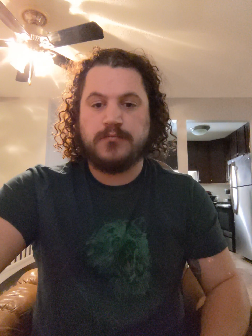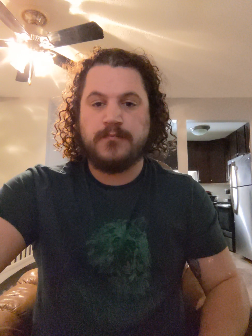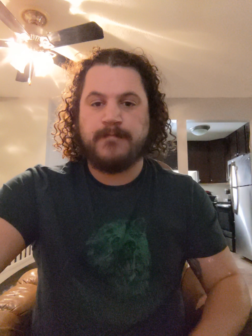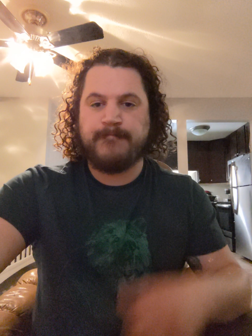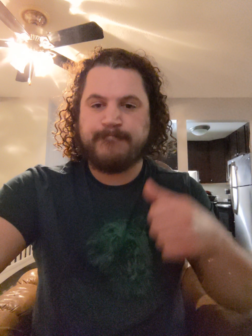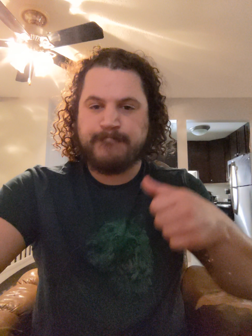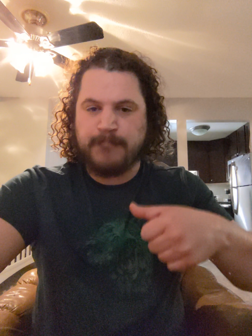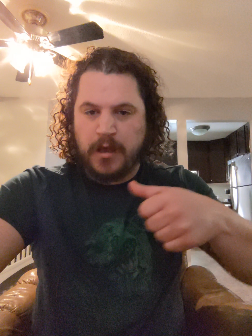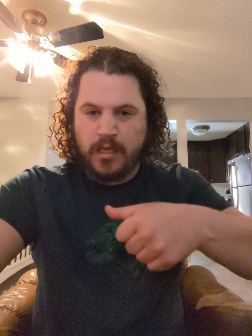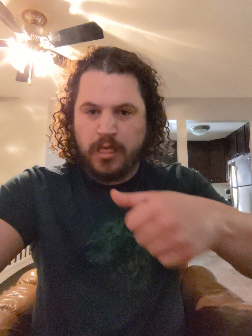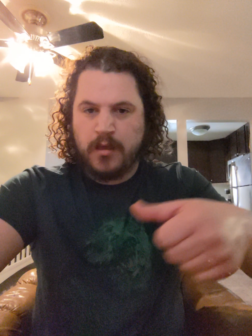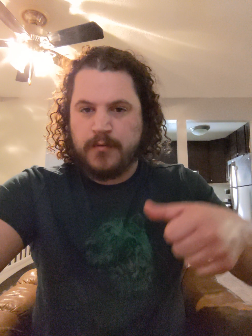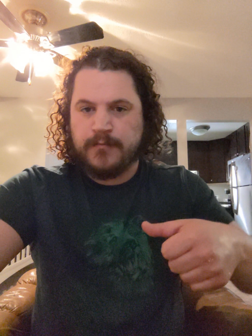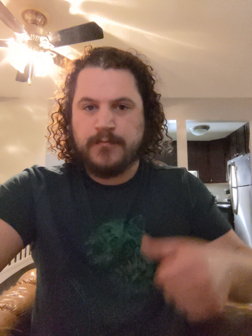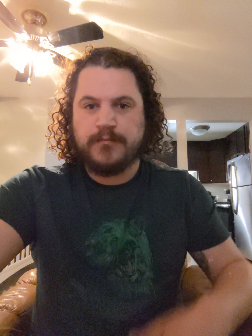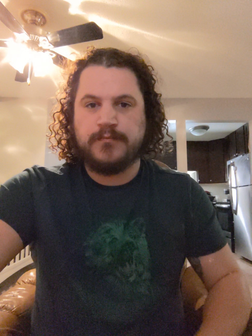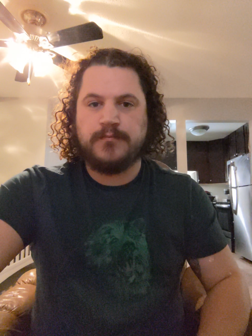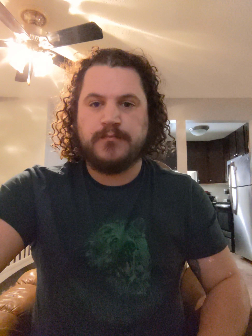puzzle